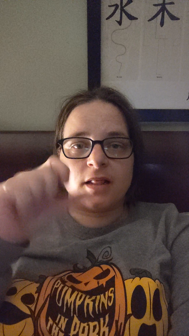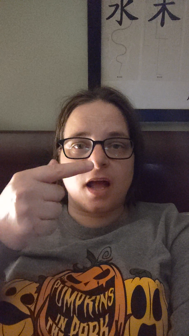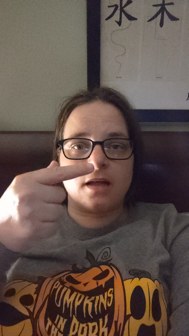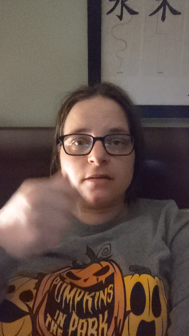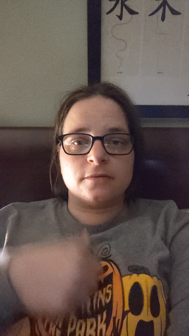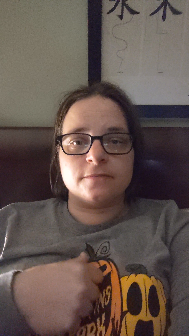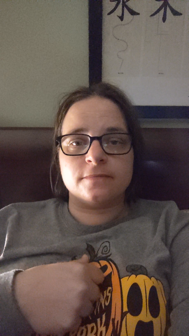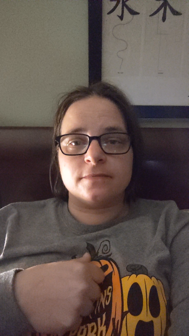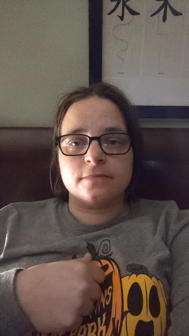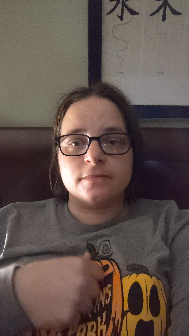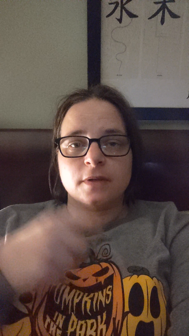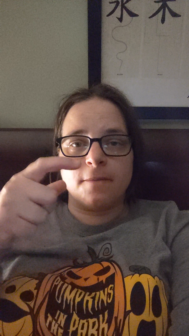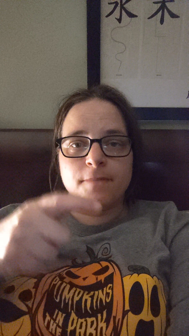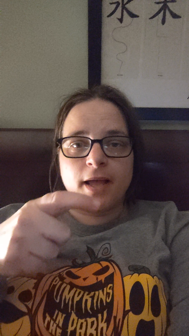plate